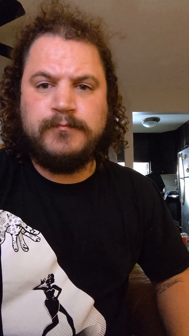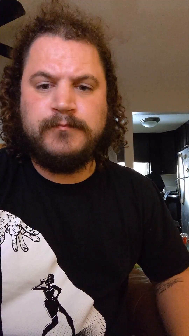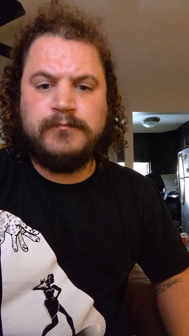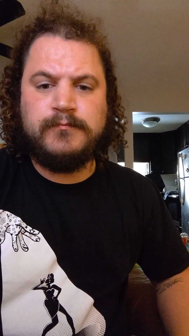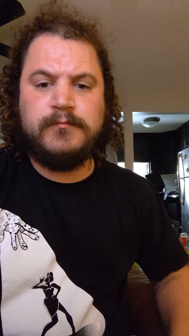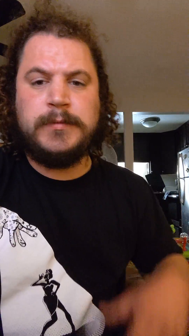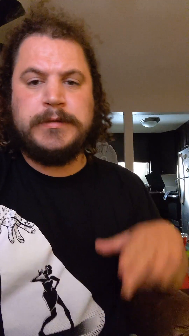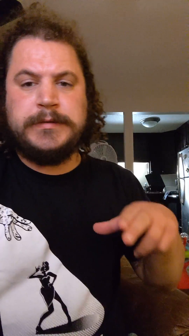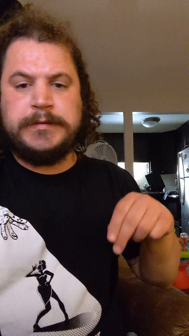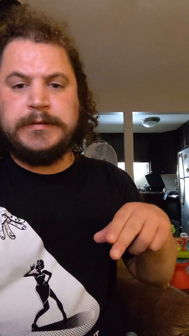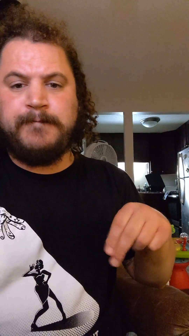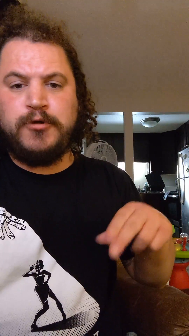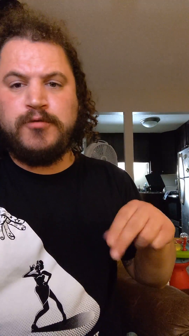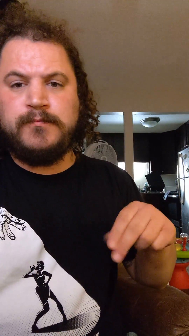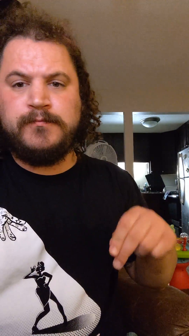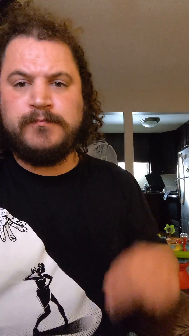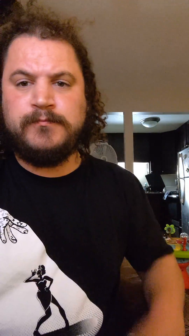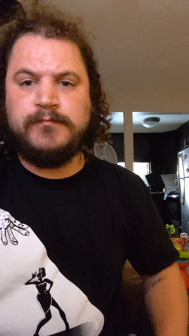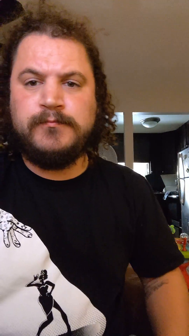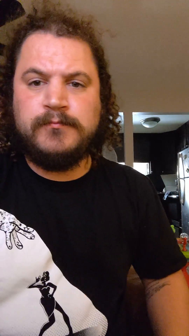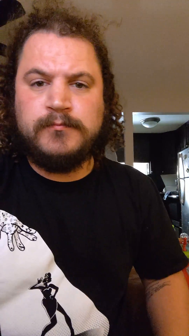diaper